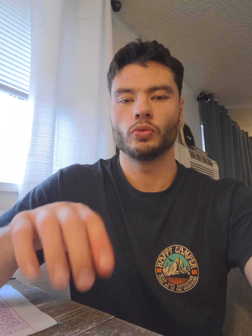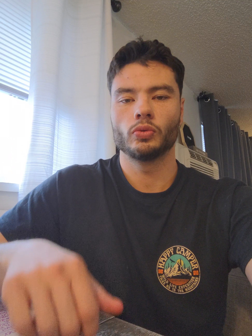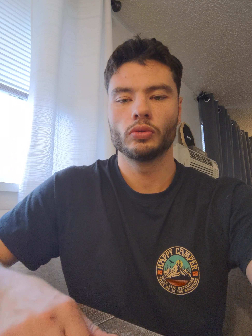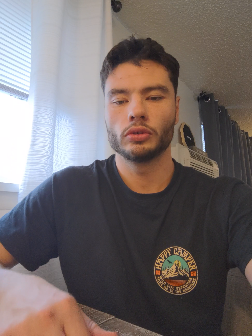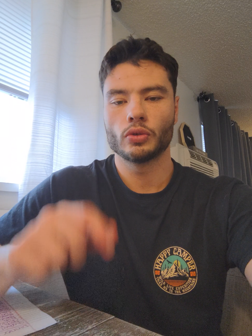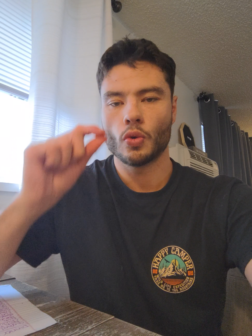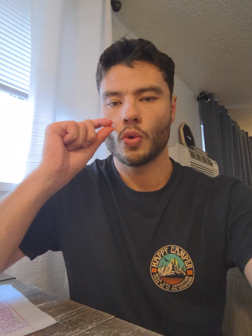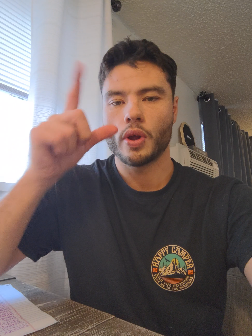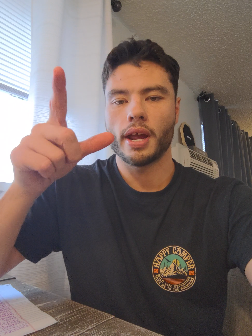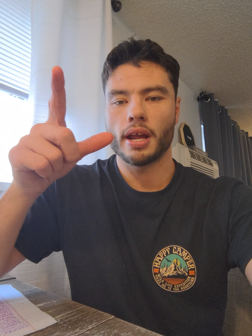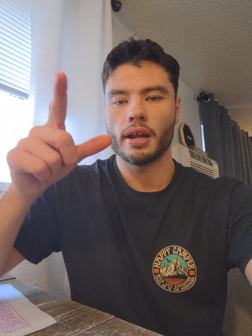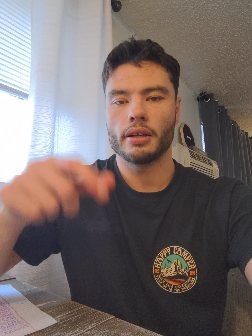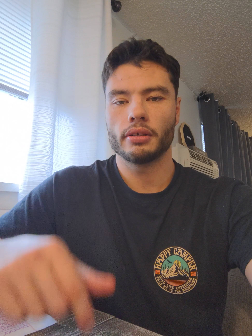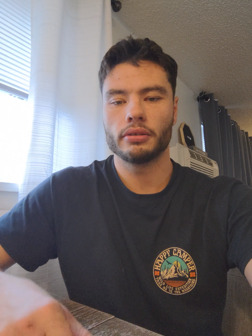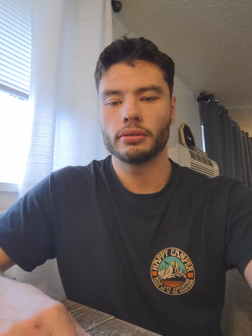awake